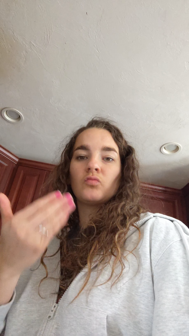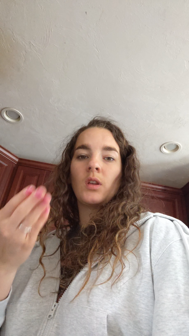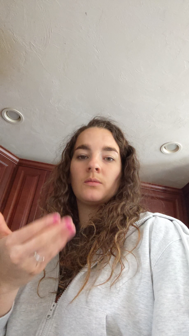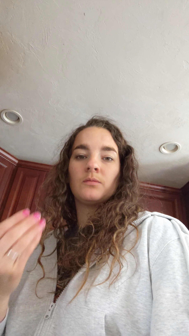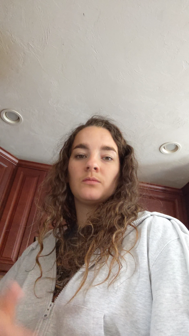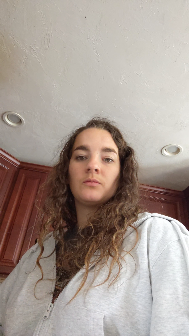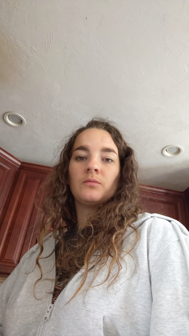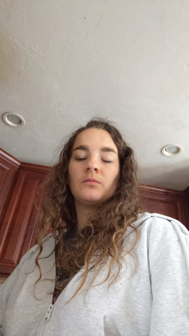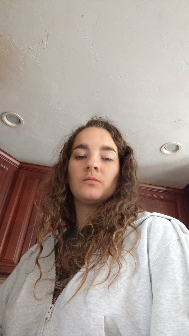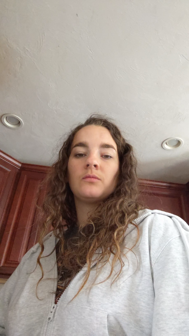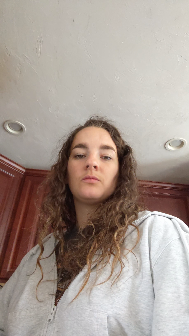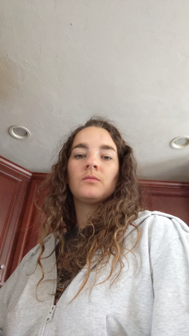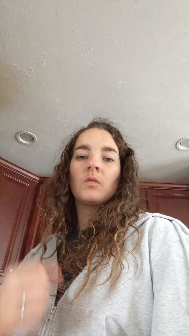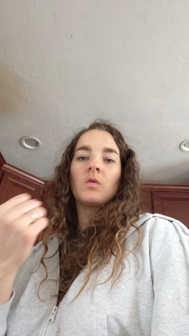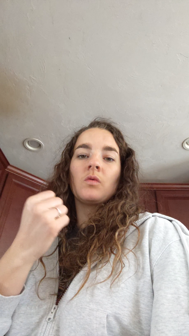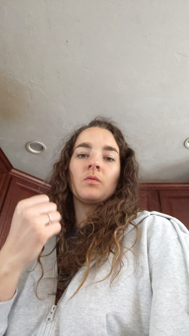hold